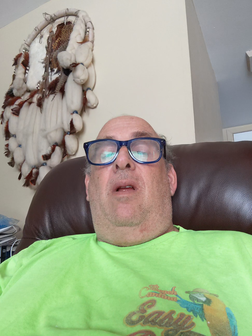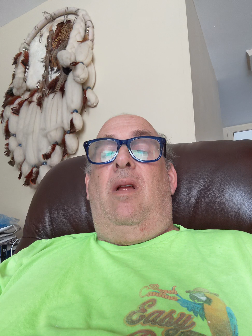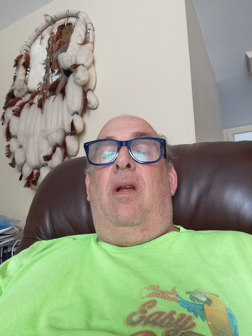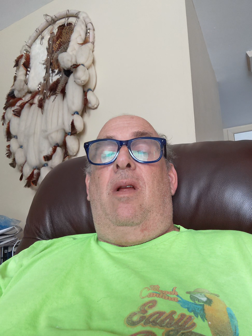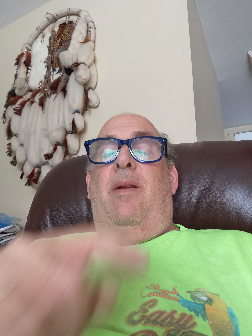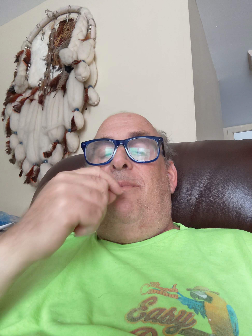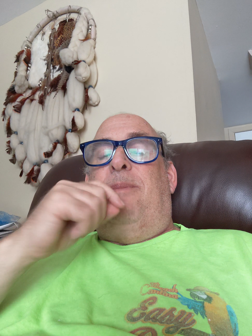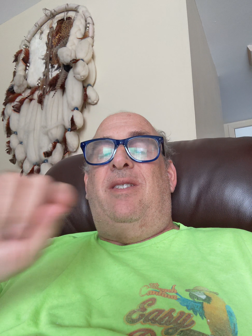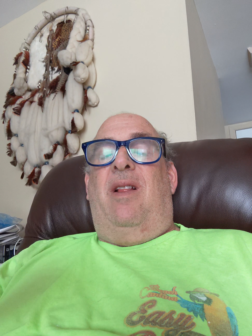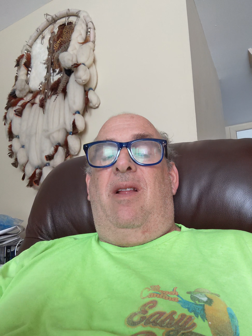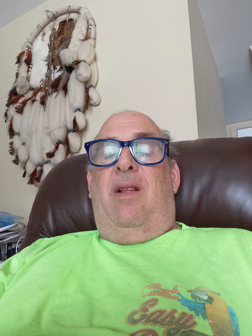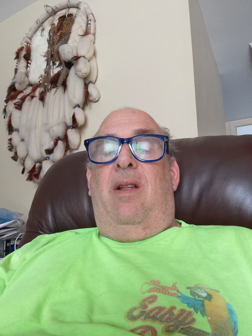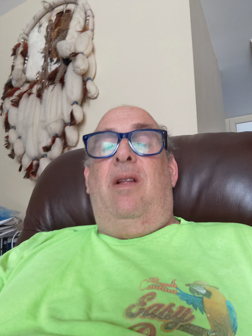pencil